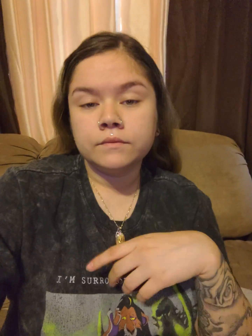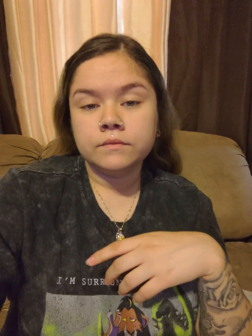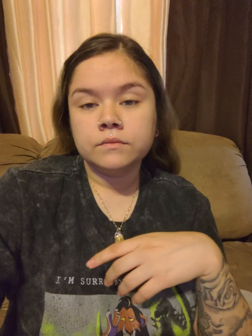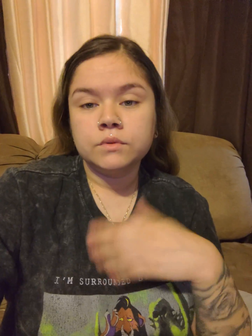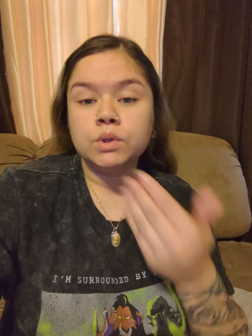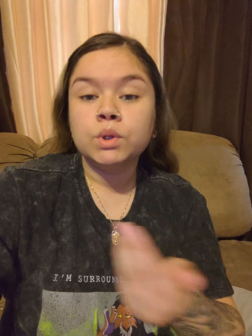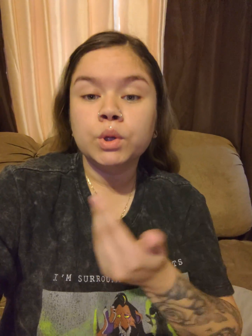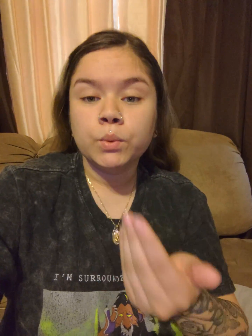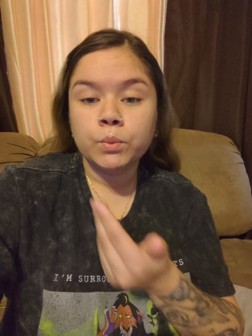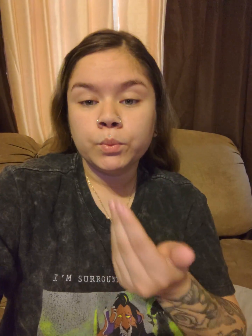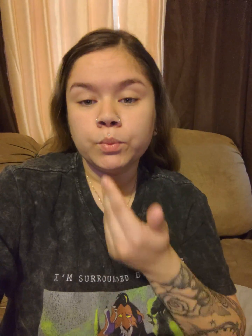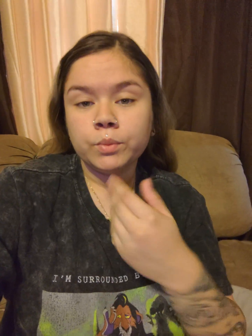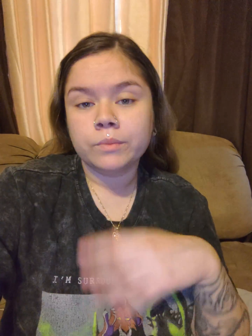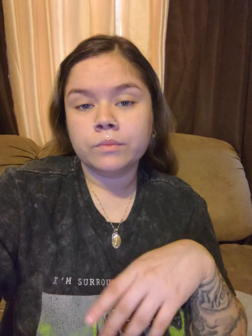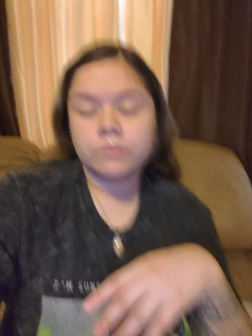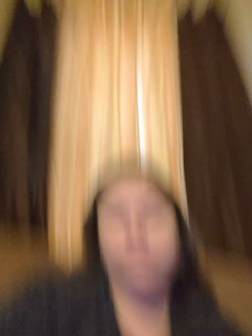new